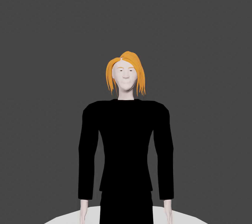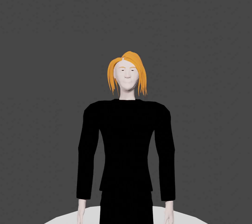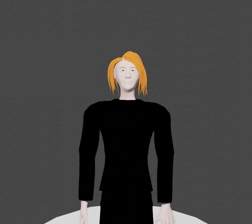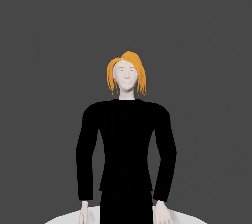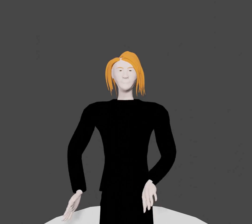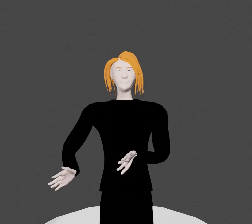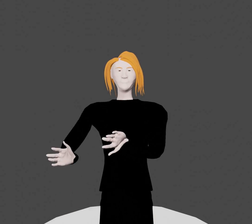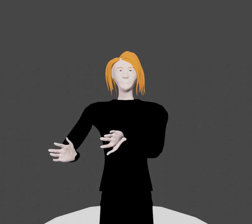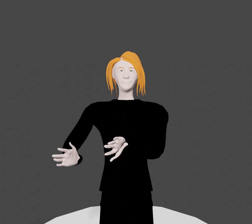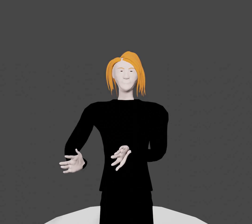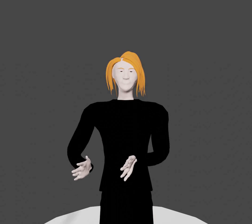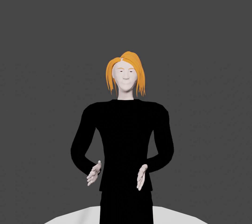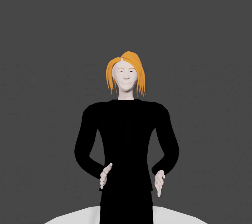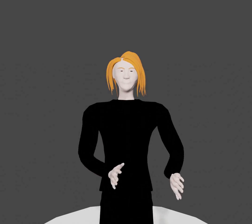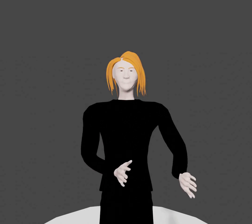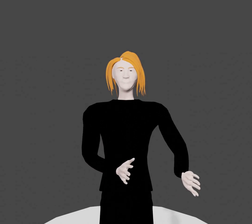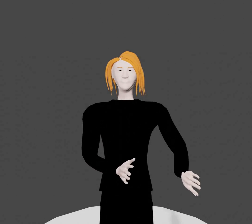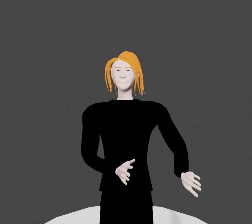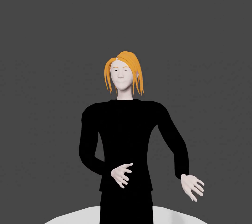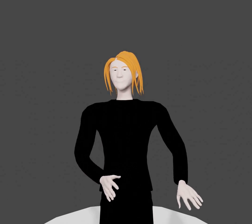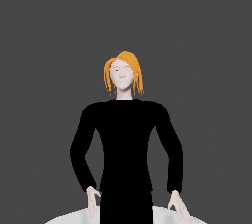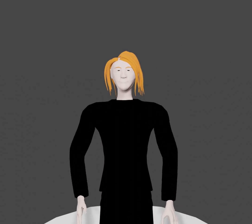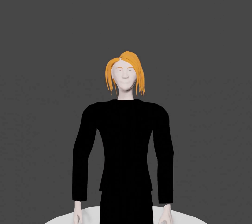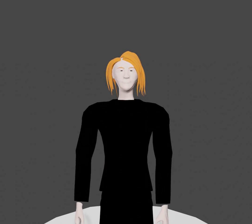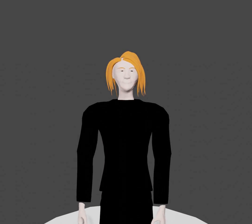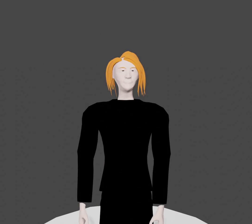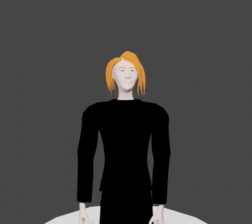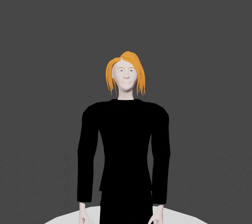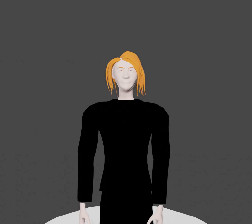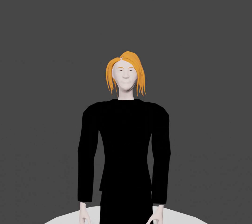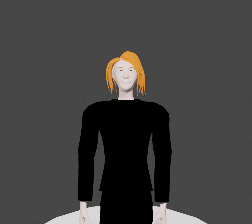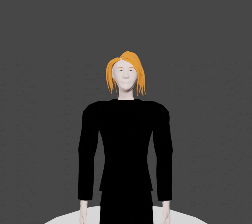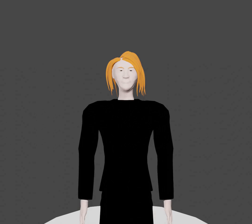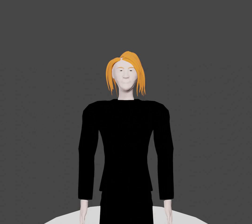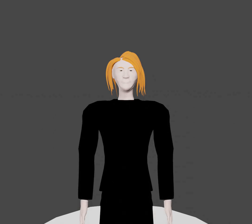Aside